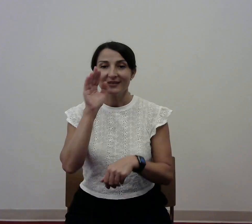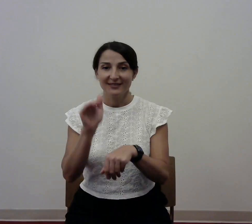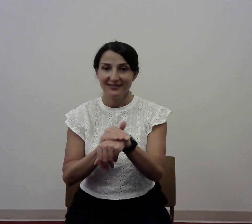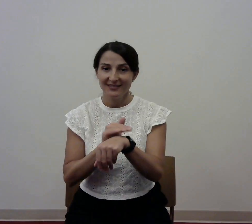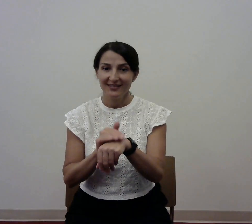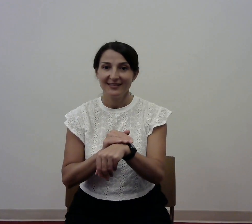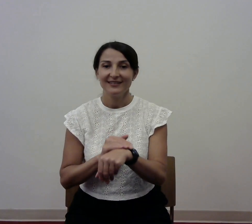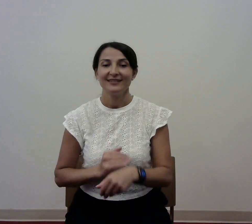xeyir